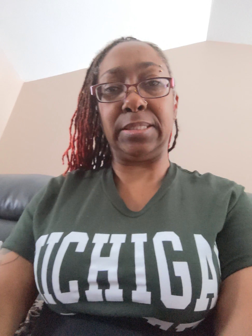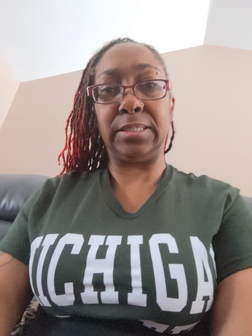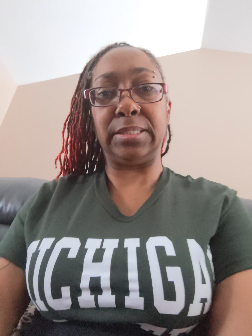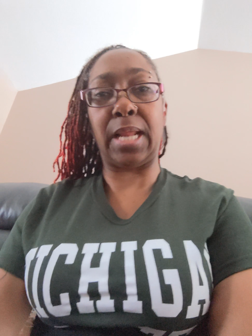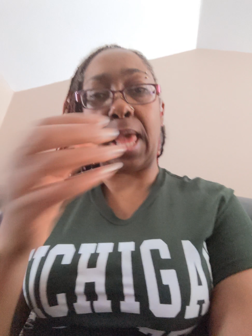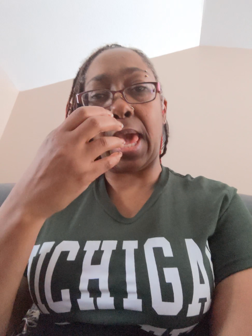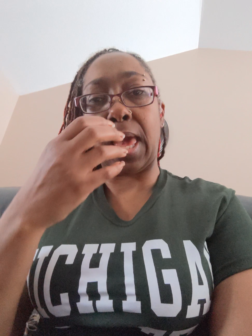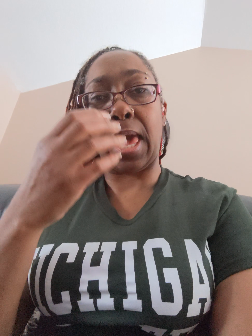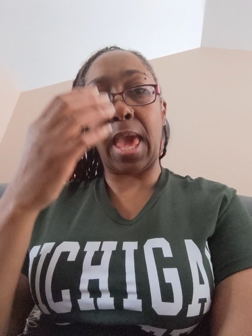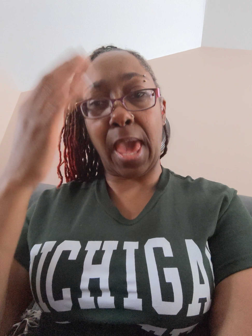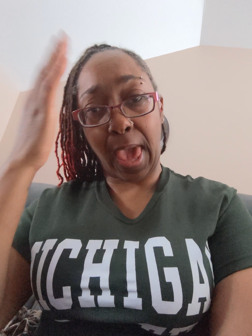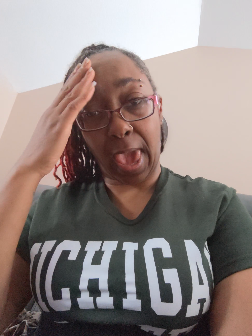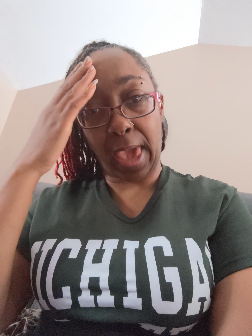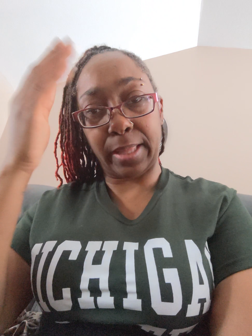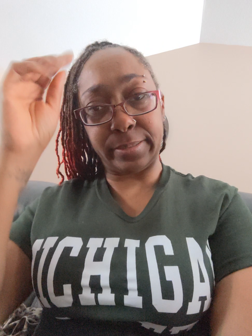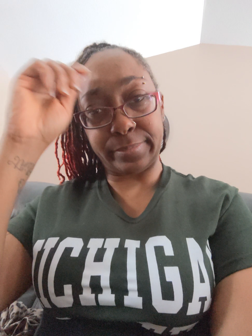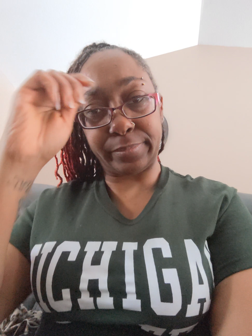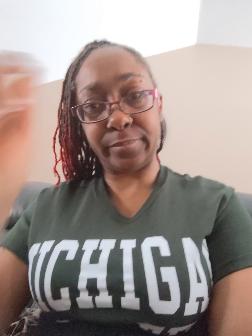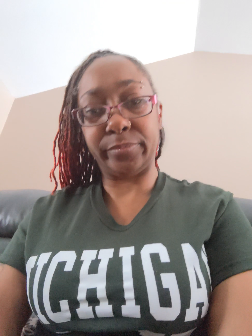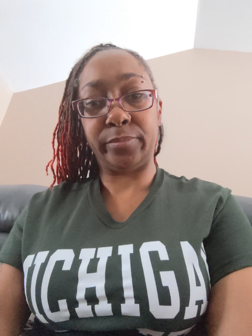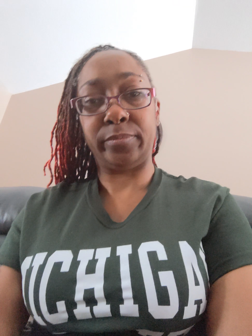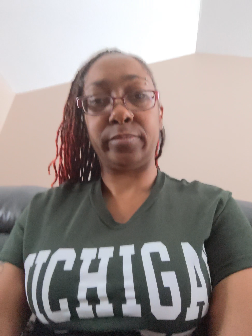hat